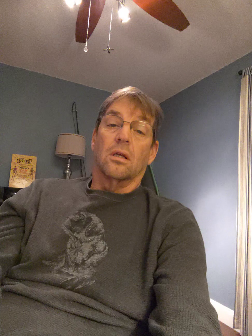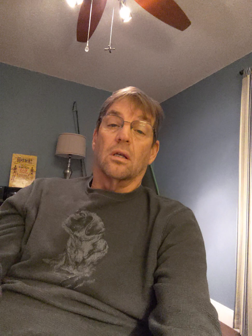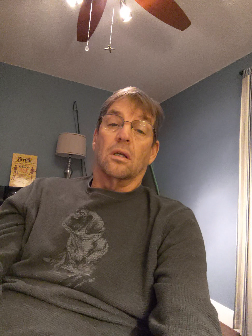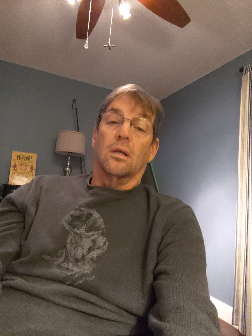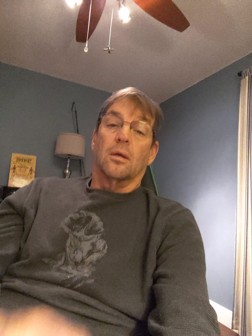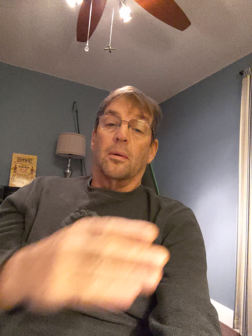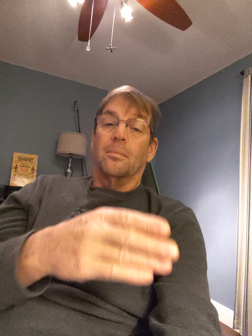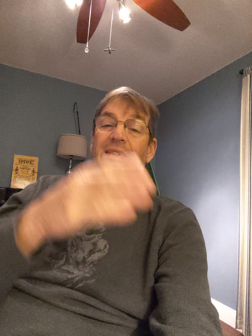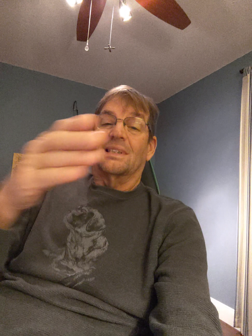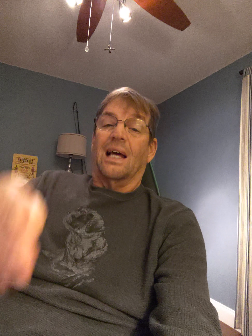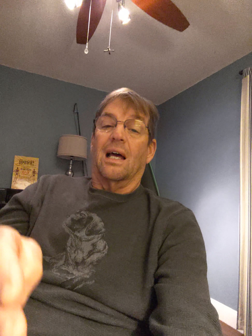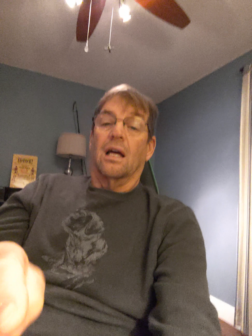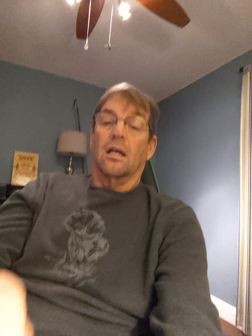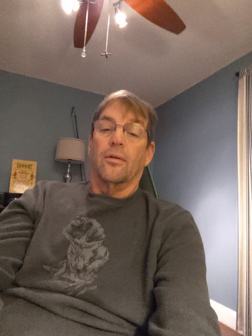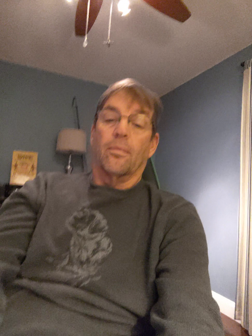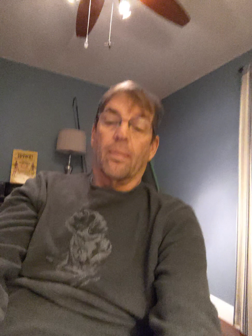beside